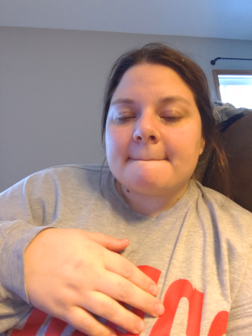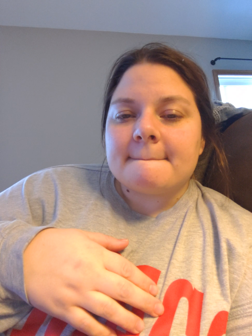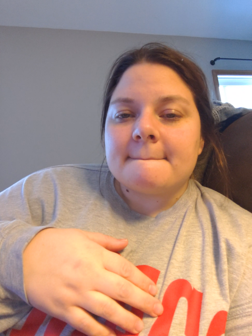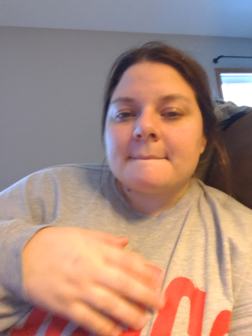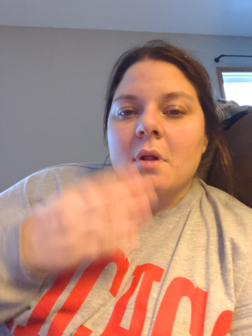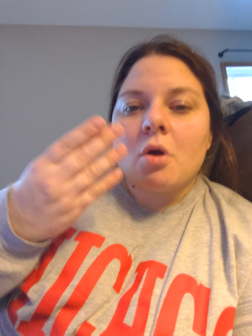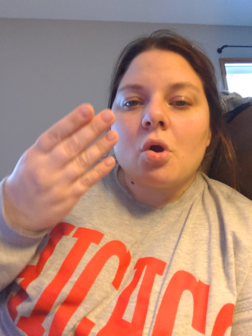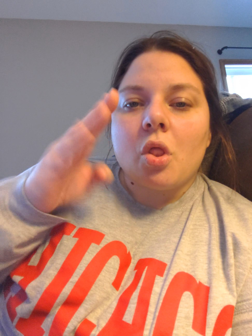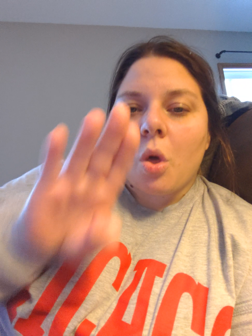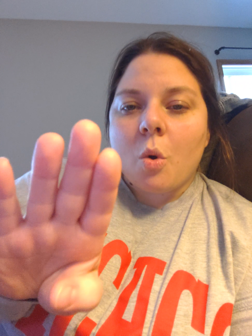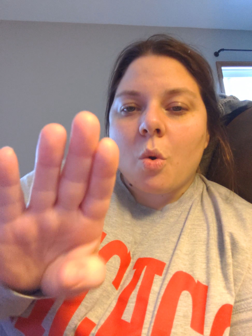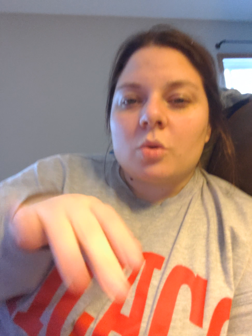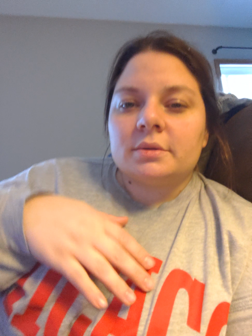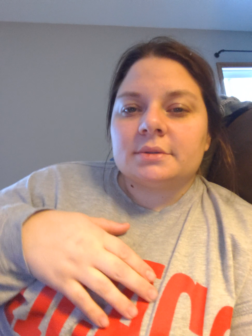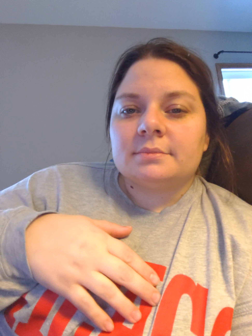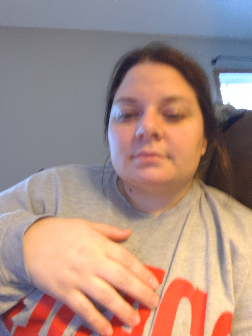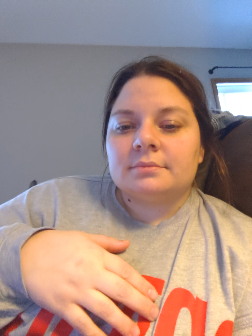close